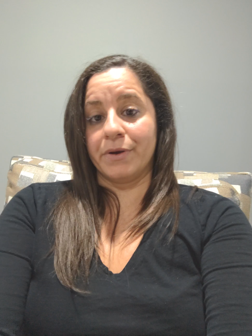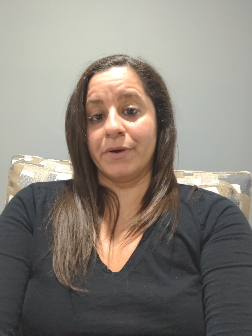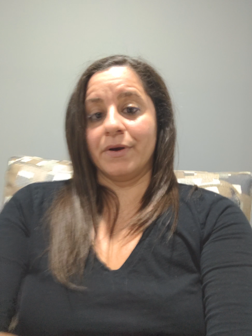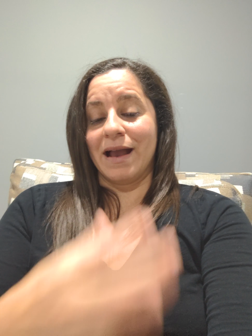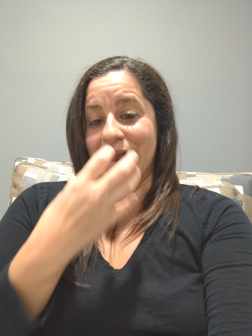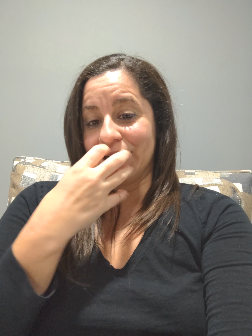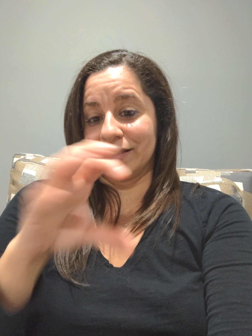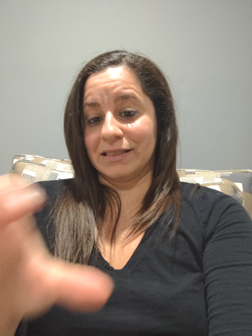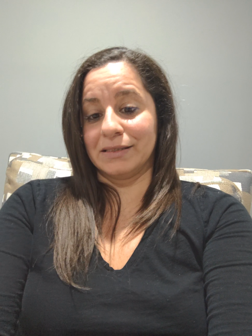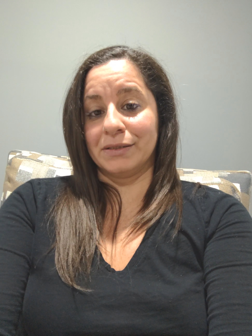hot